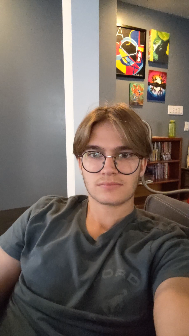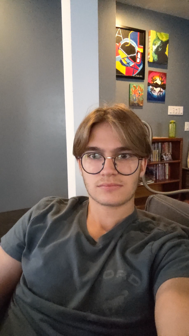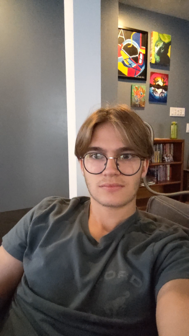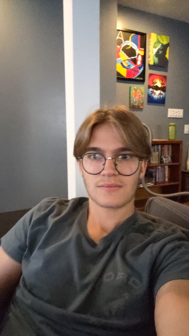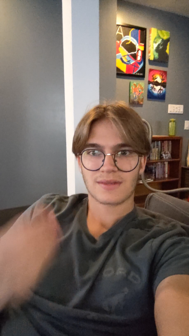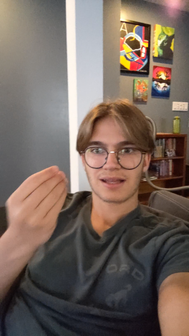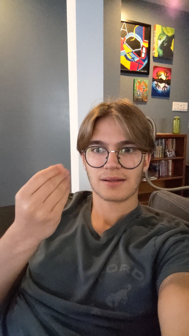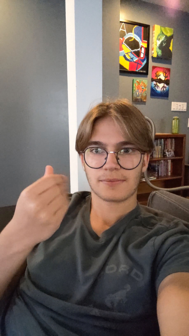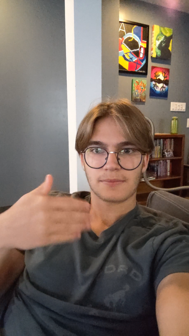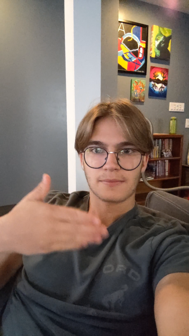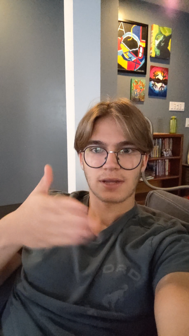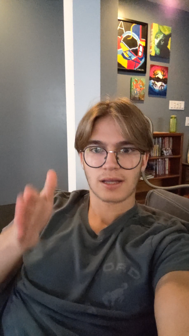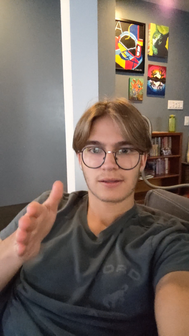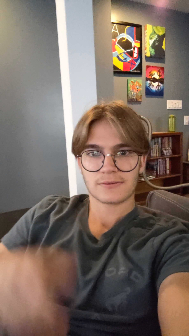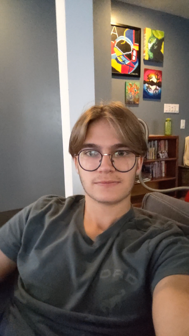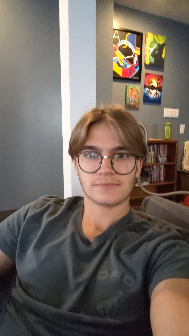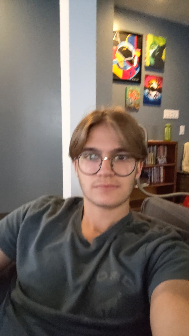sandbox